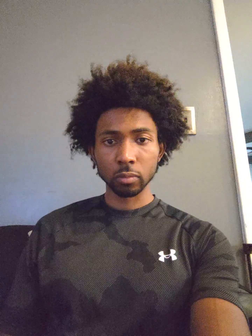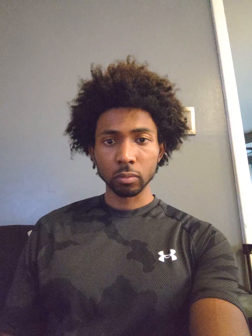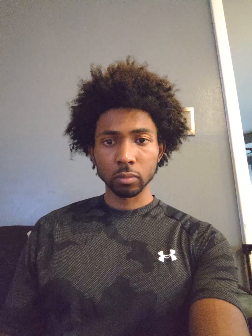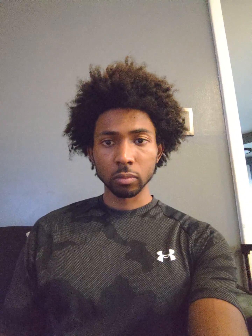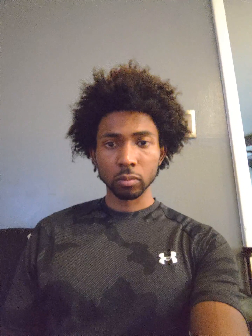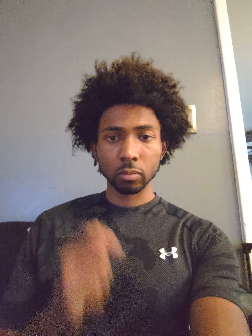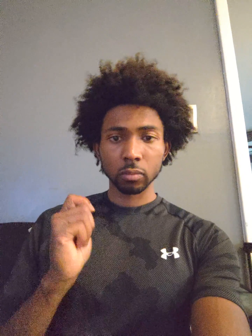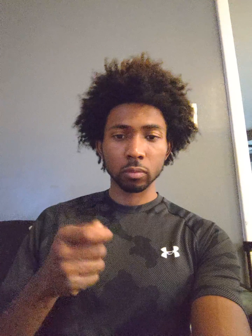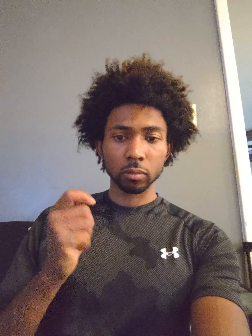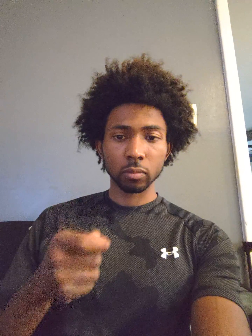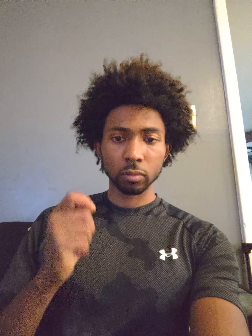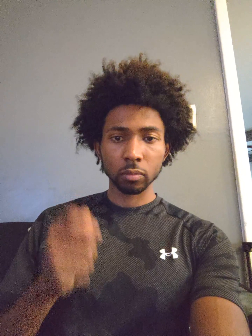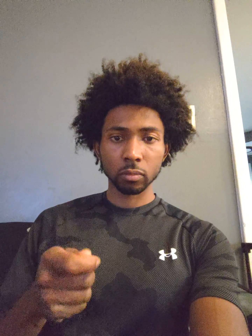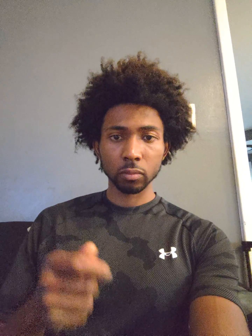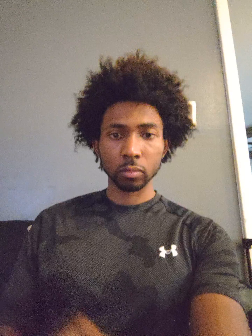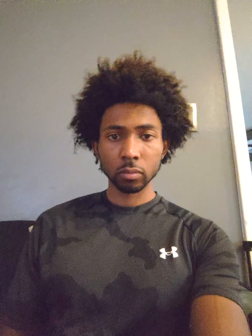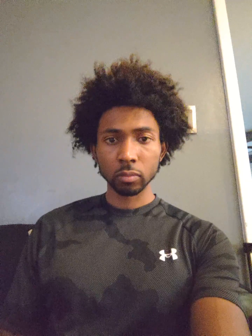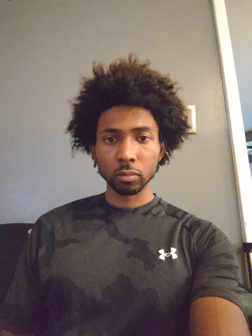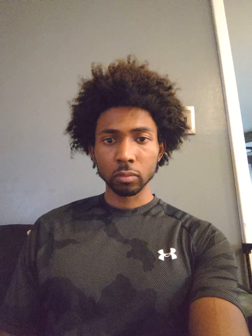hammer